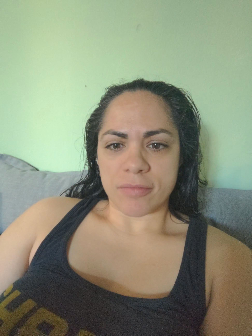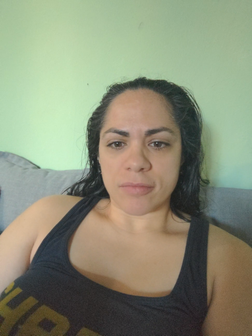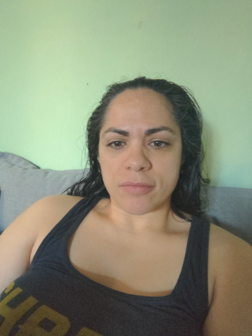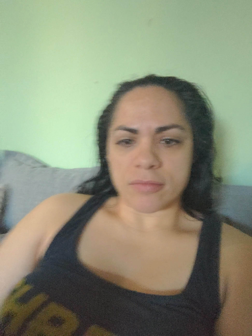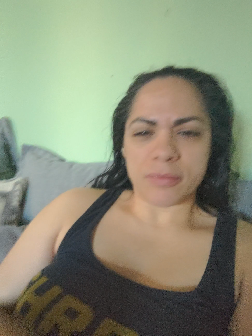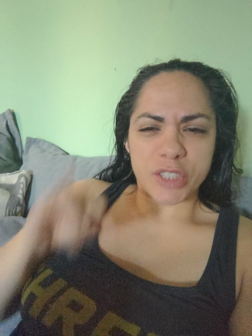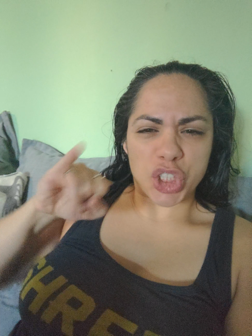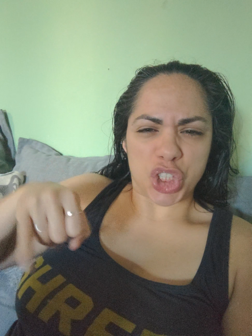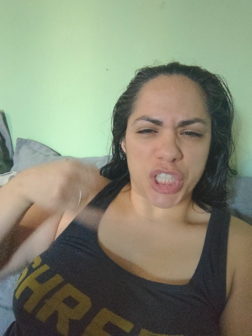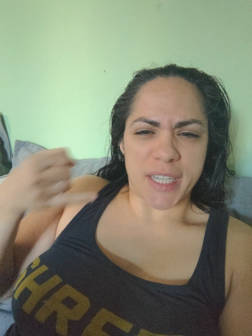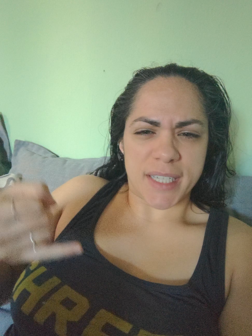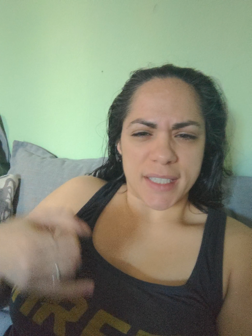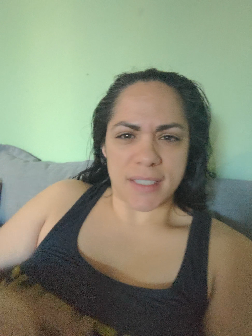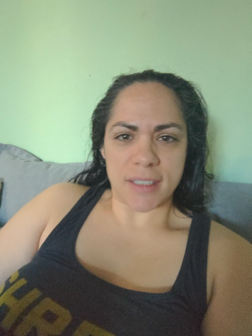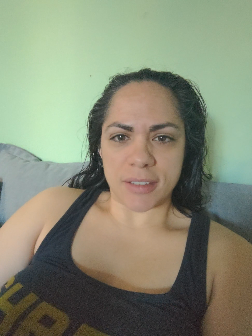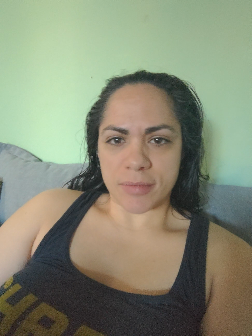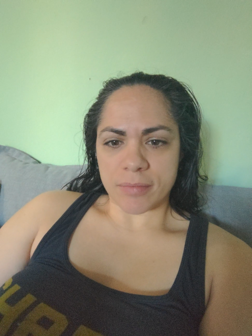jeans